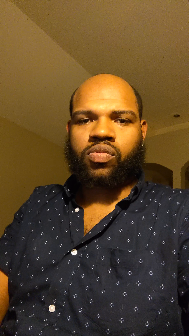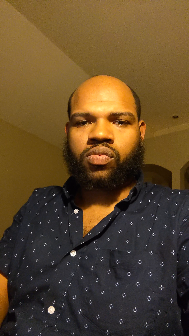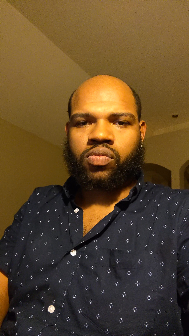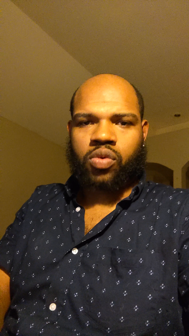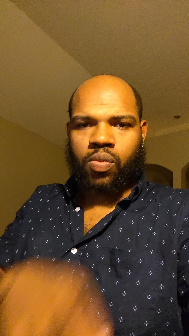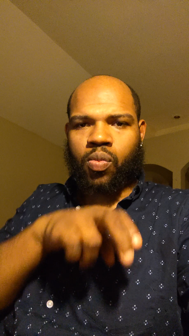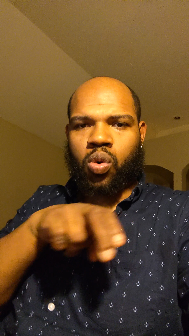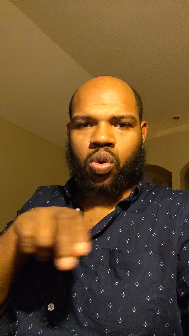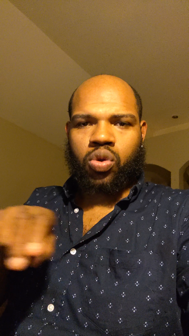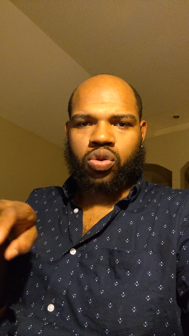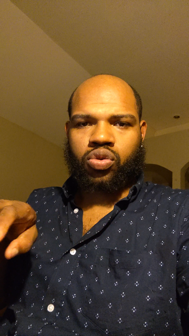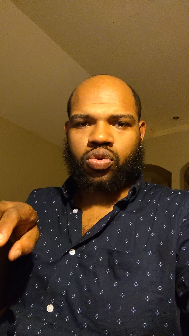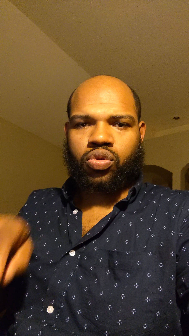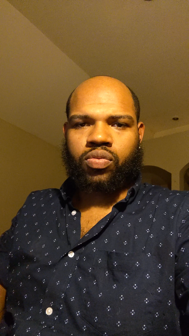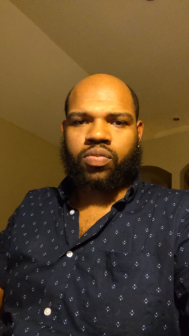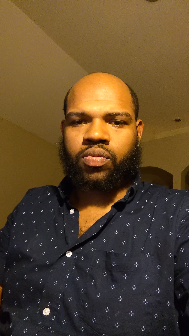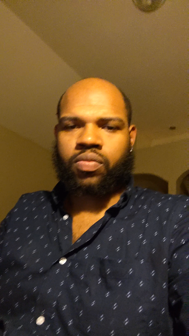porch